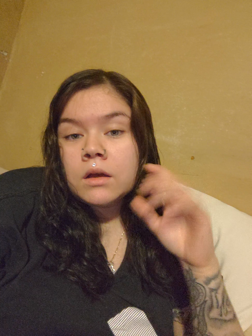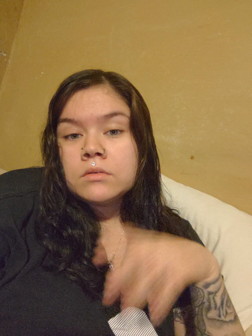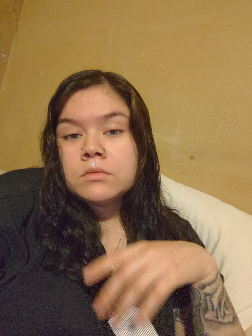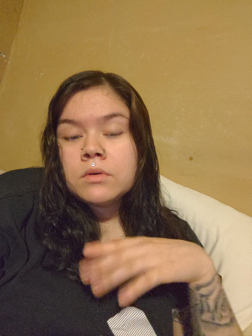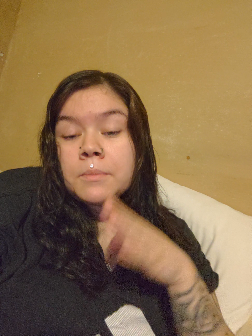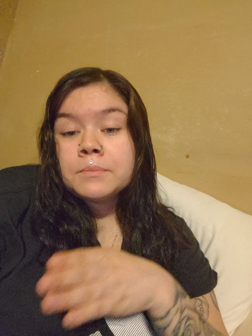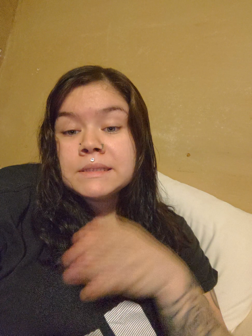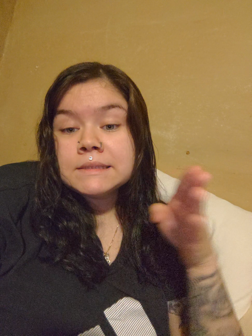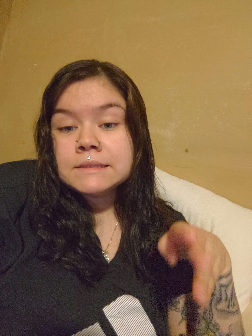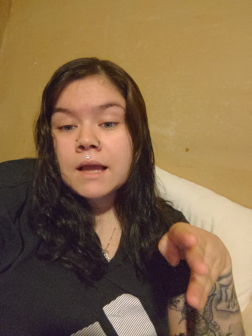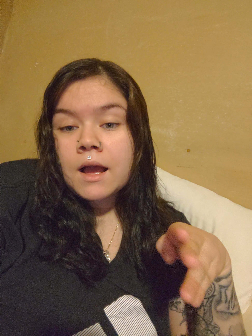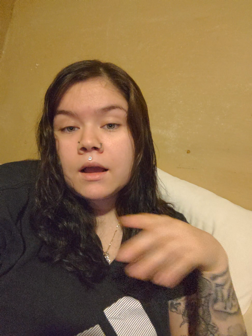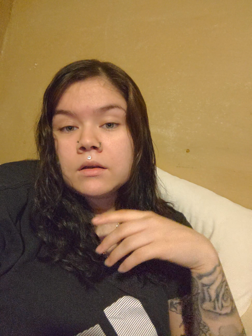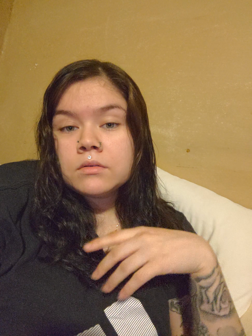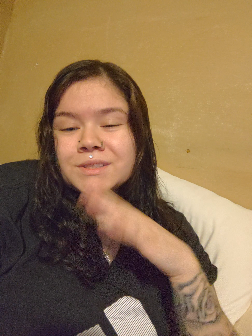beside